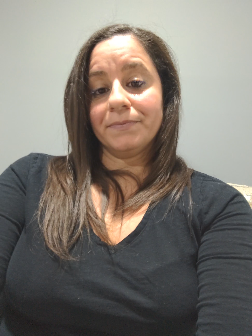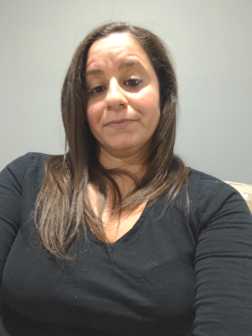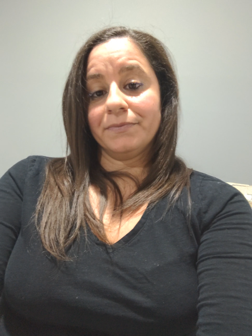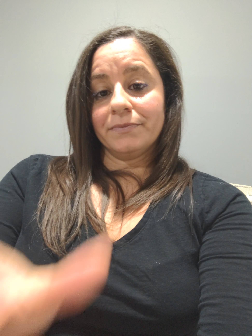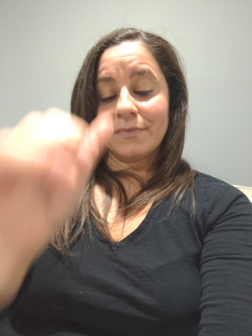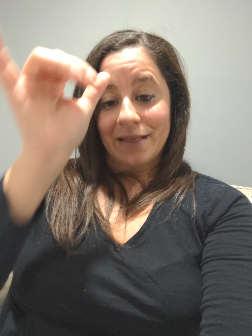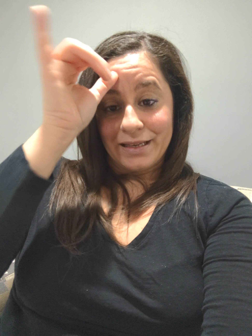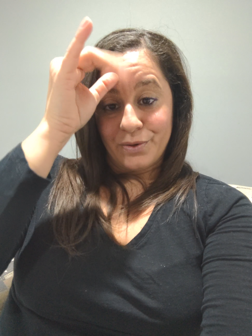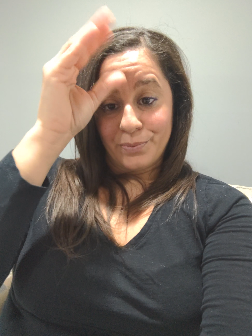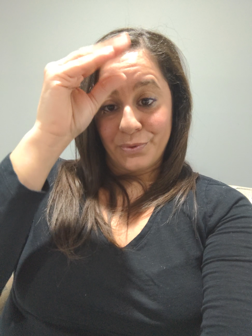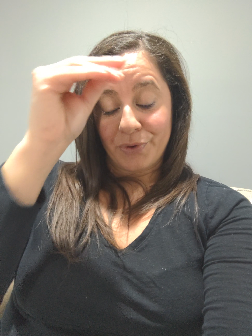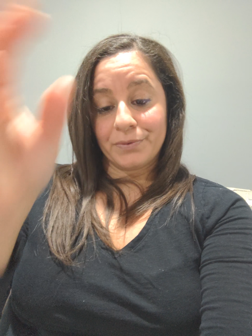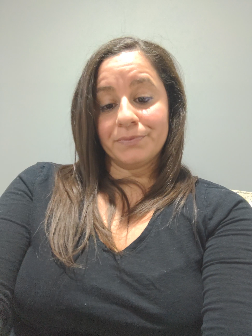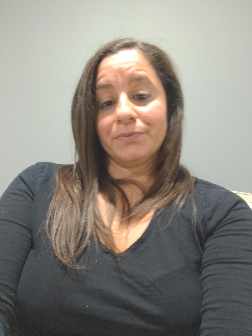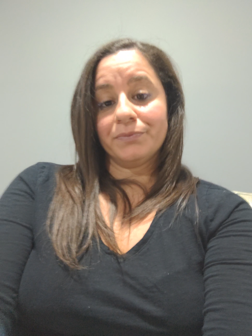cowboy